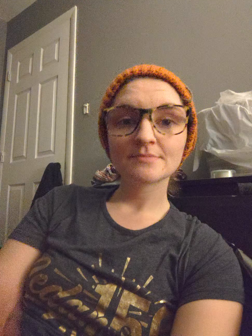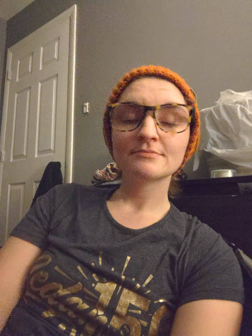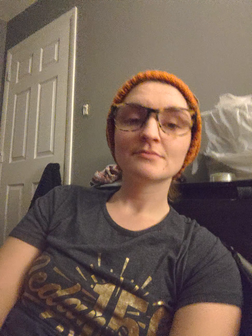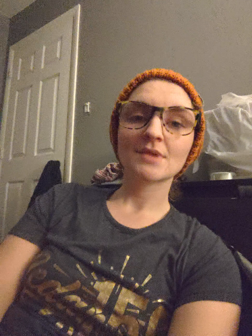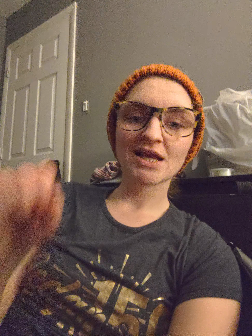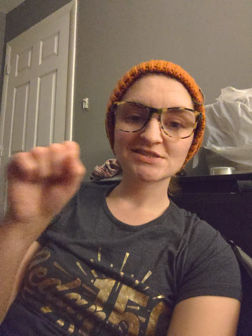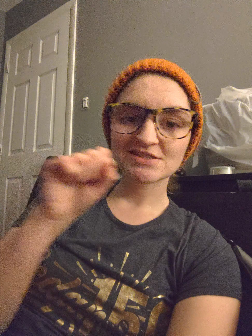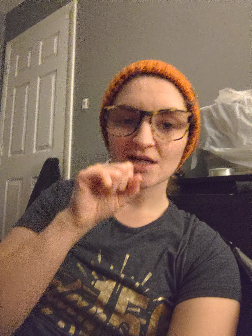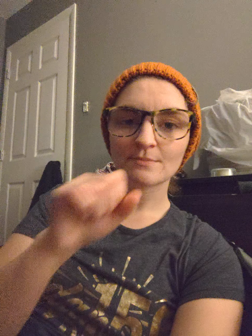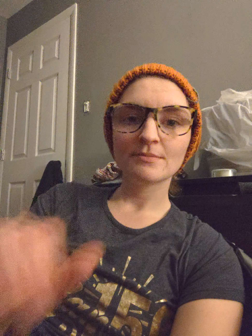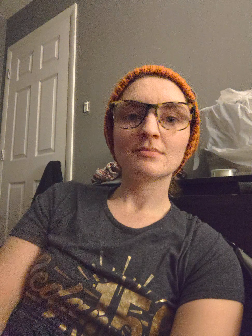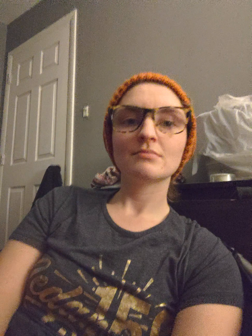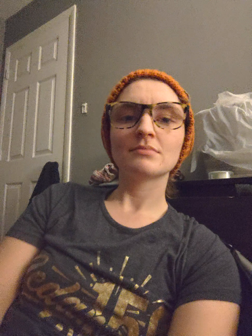carrot